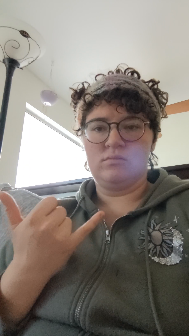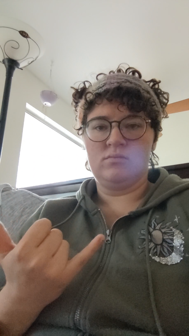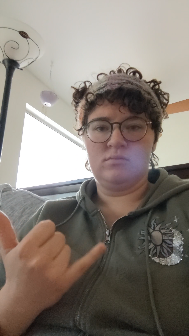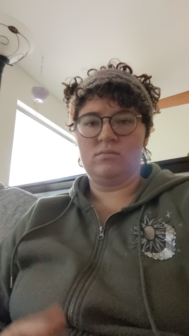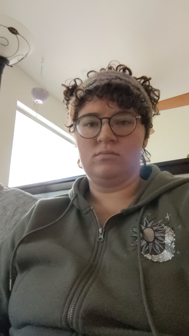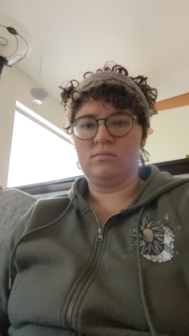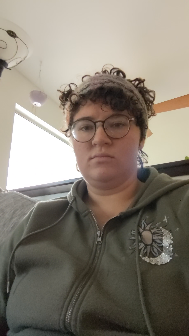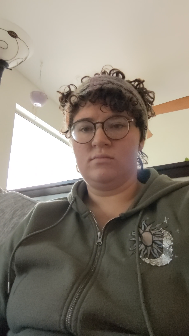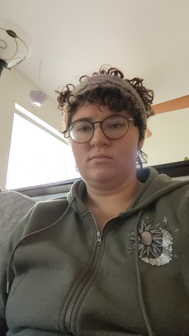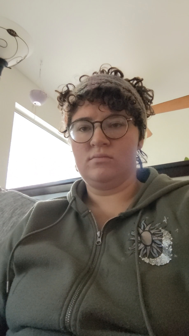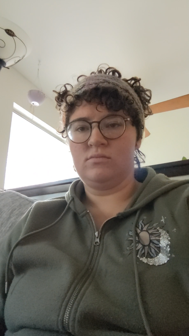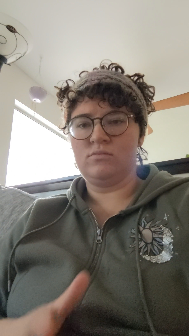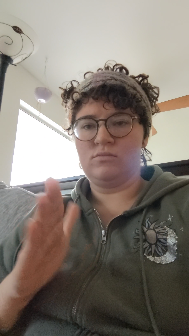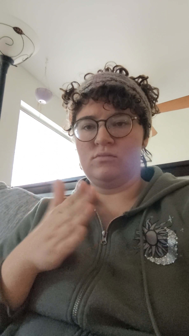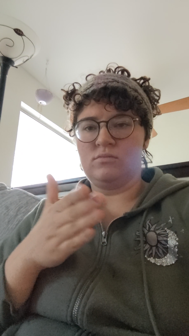share